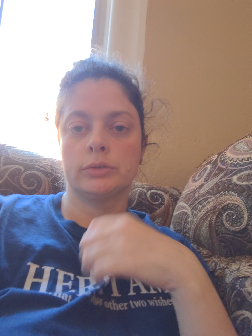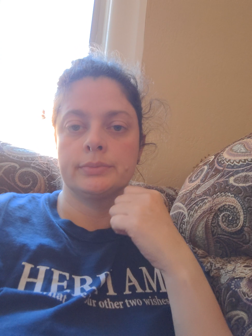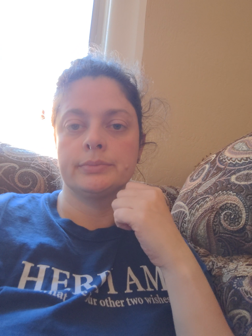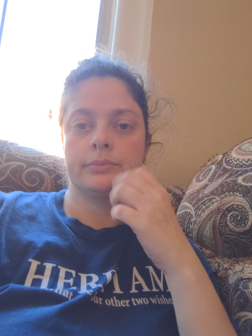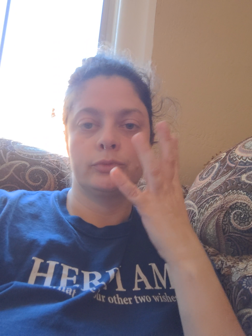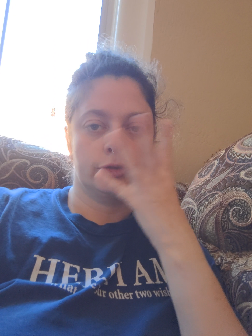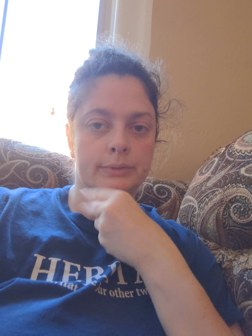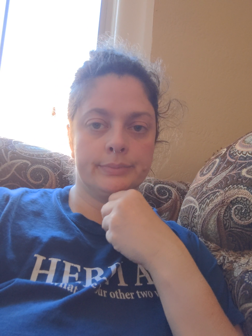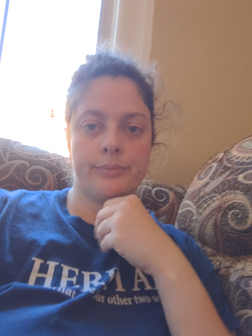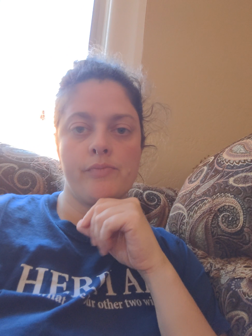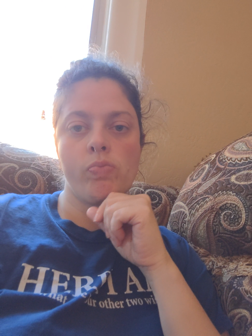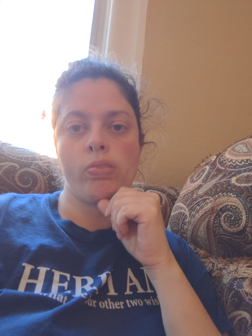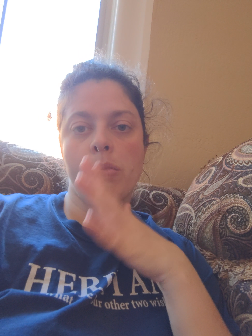pretty